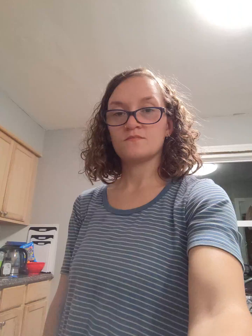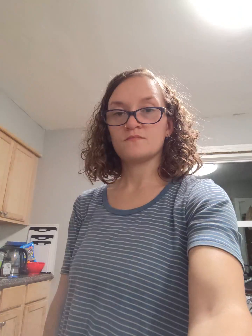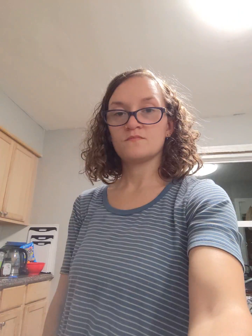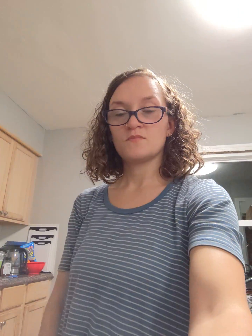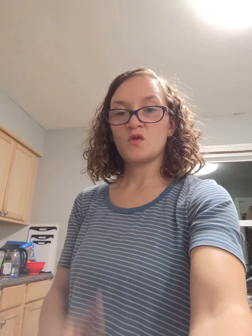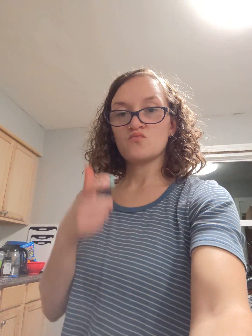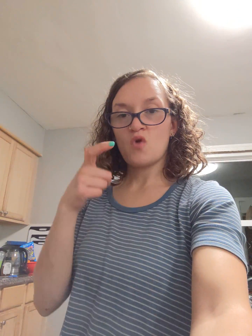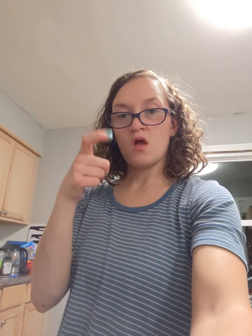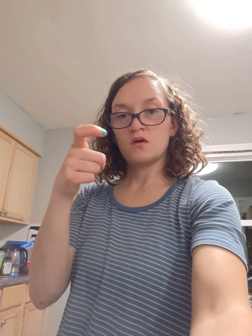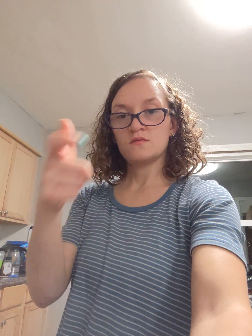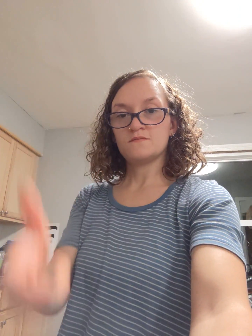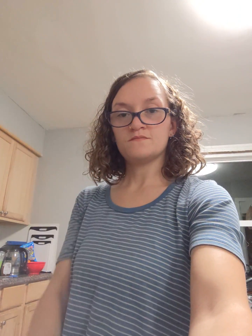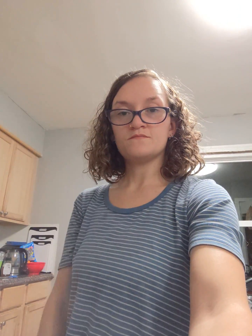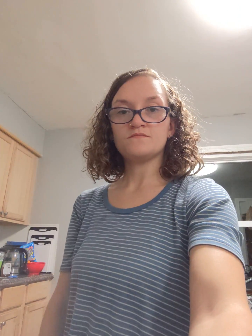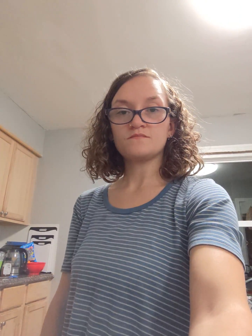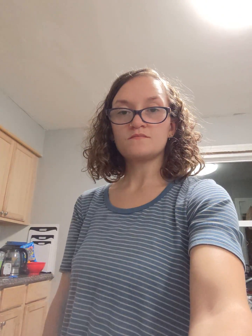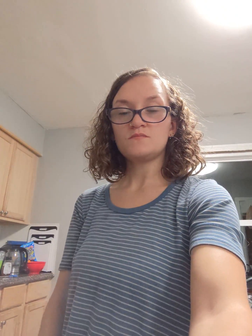run